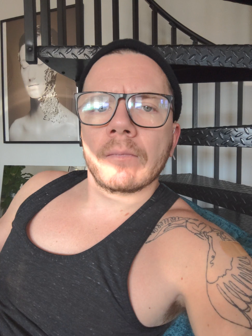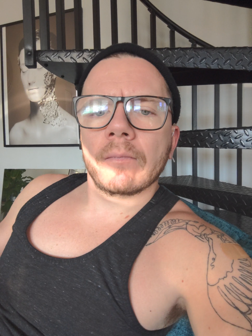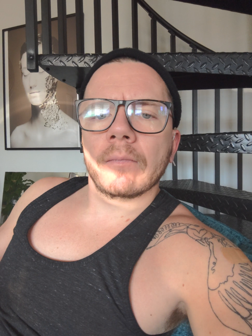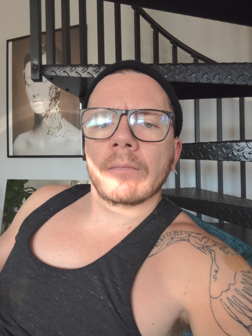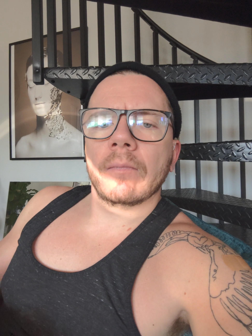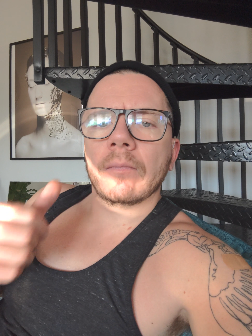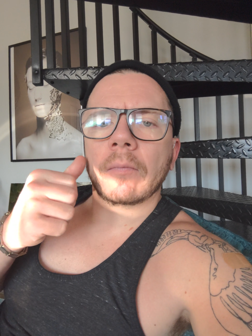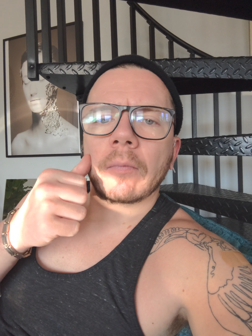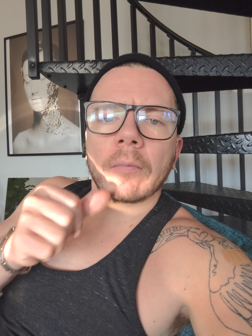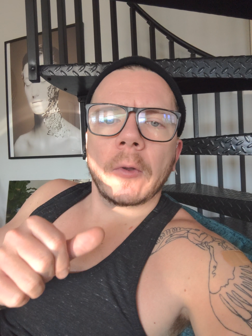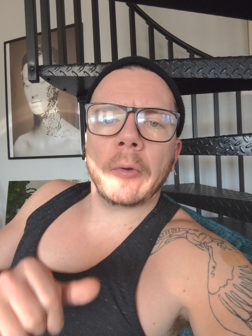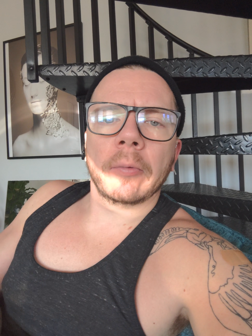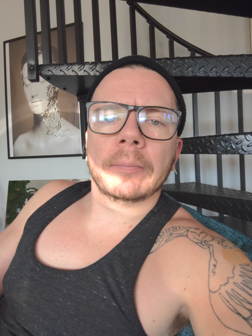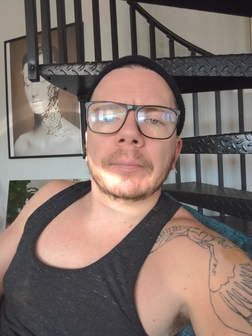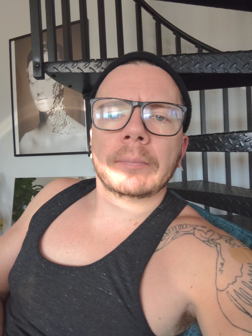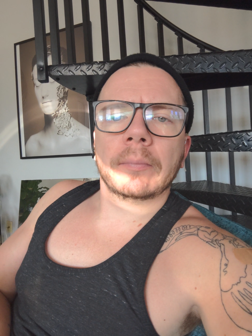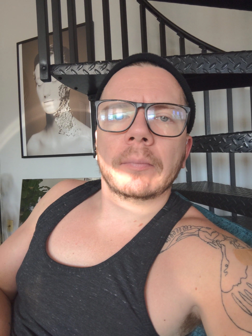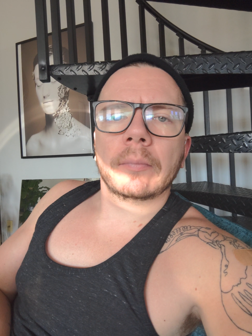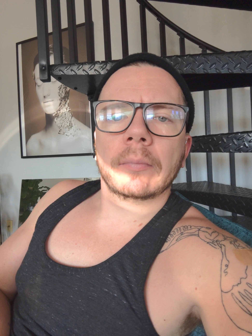girl